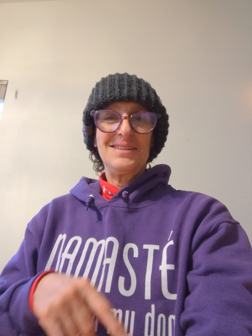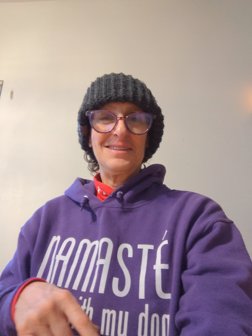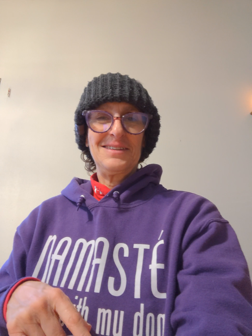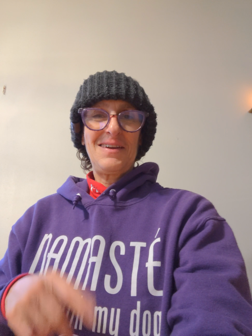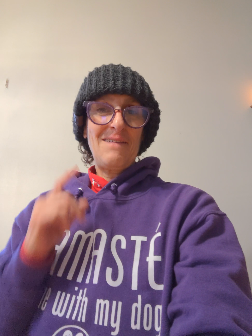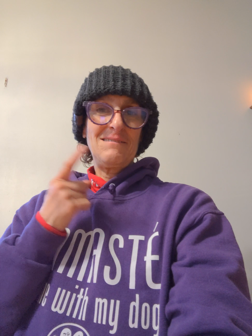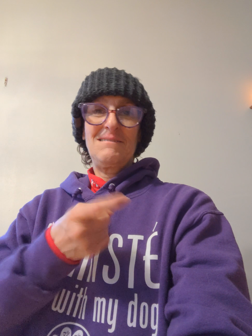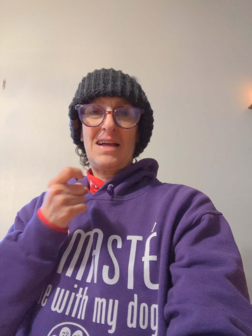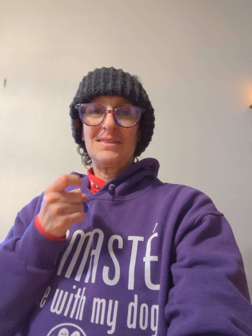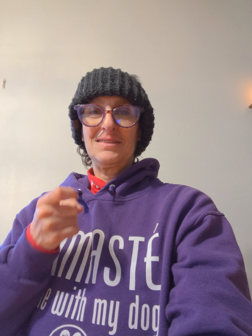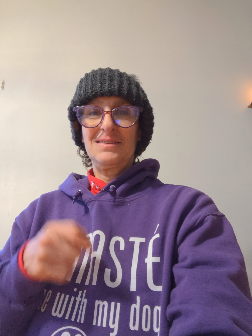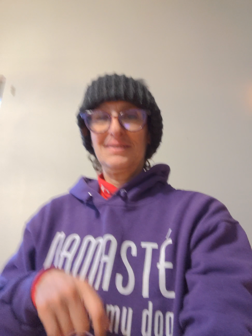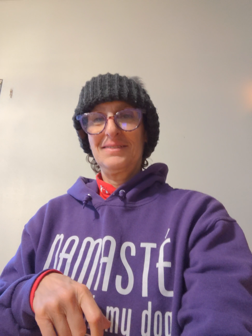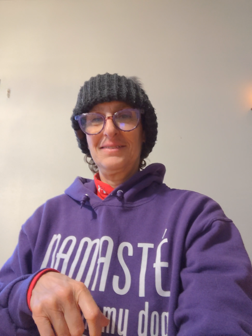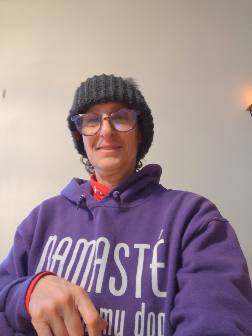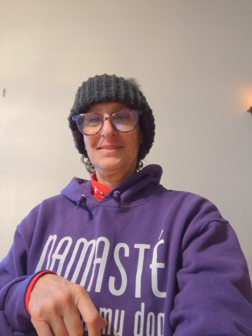fast